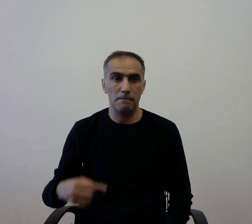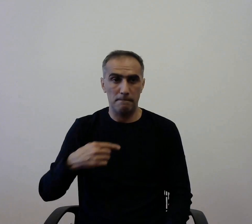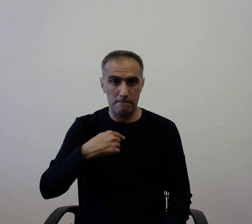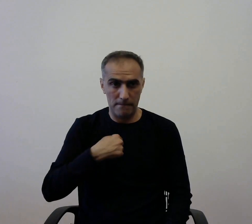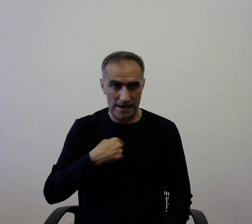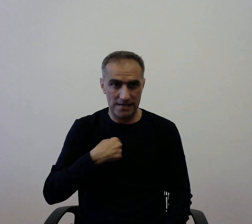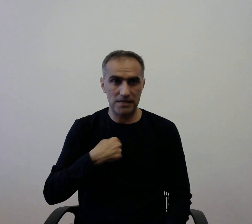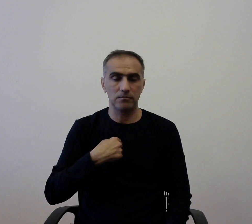mən